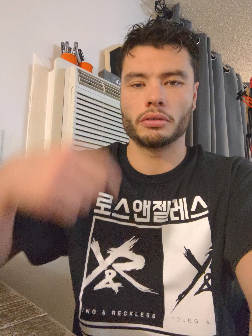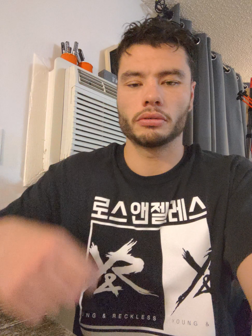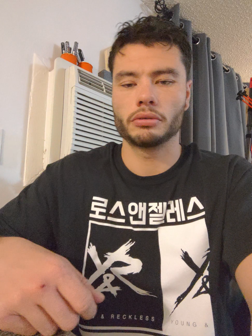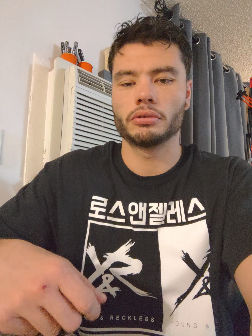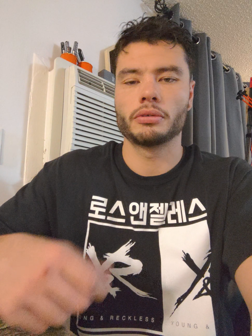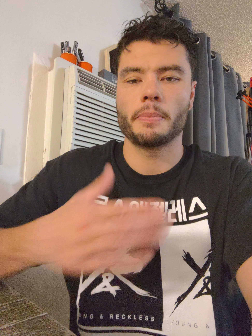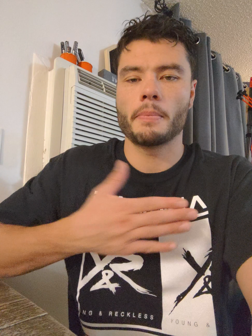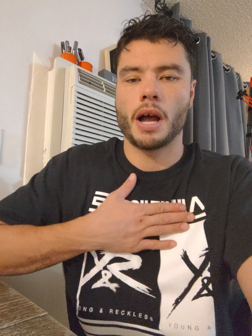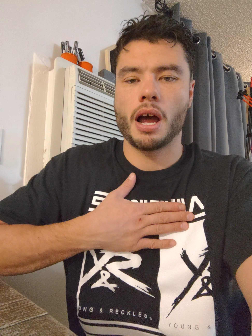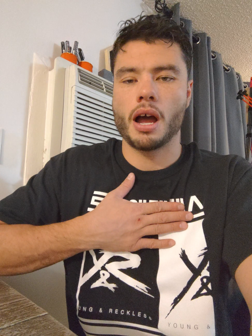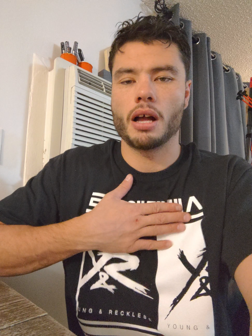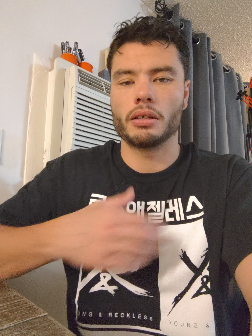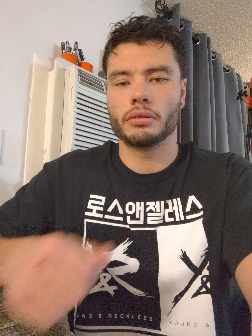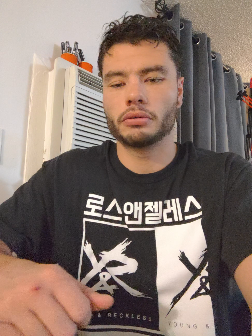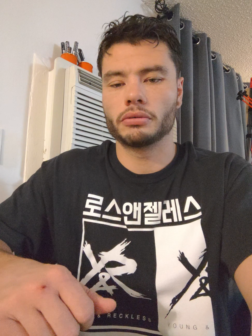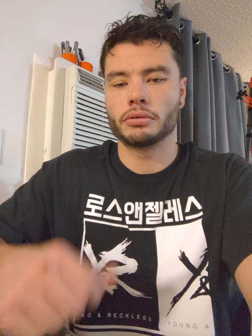my